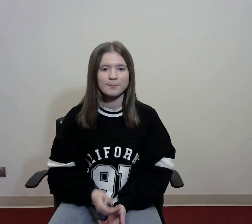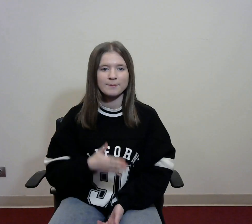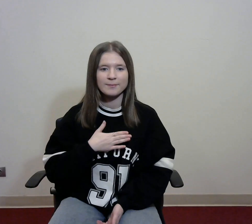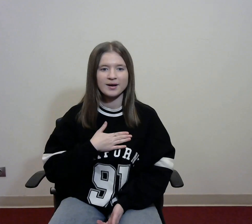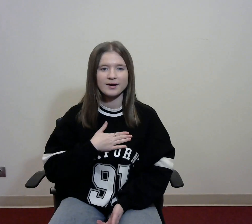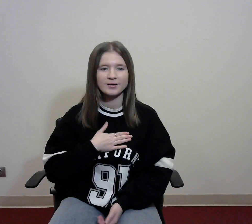mən